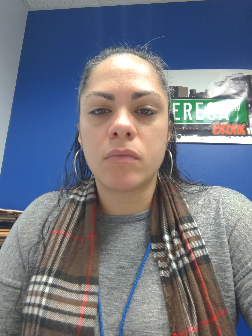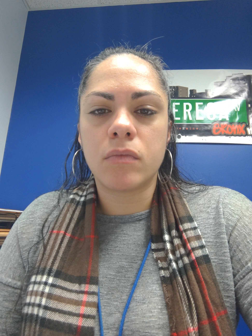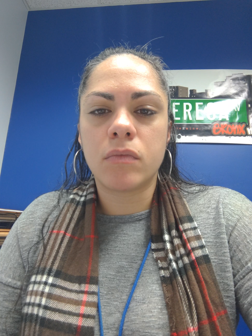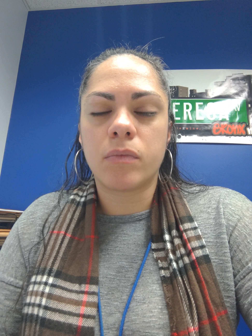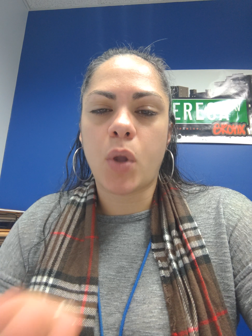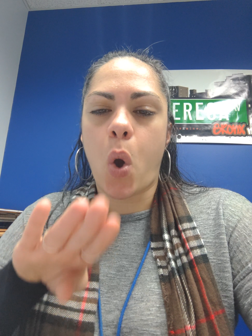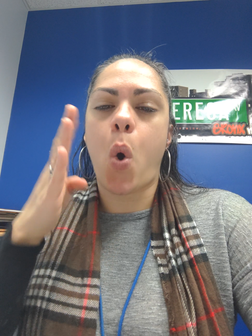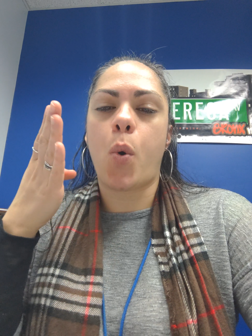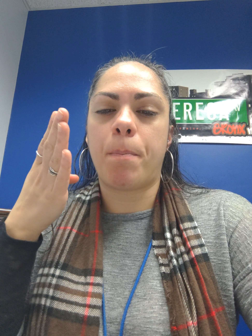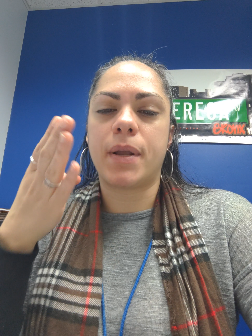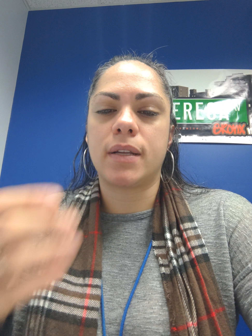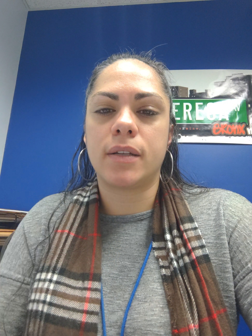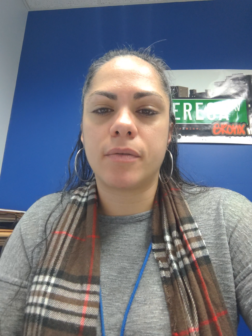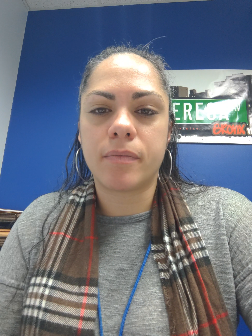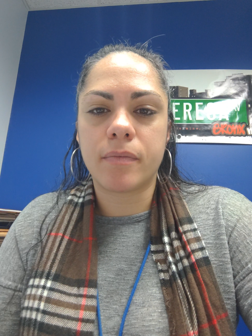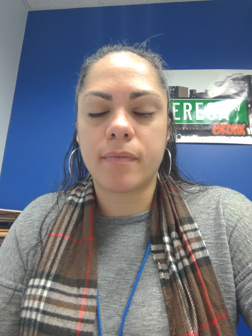open